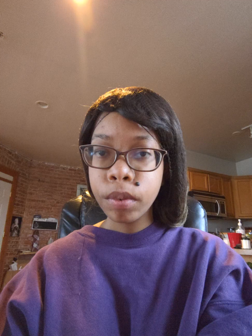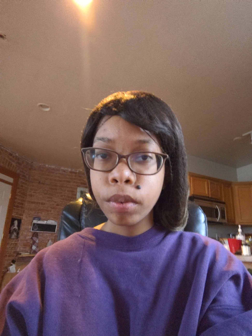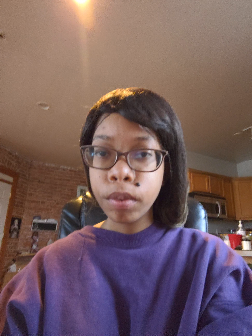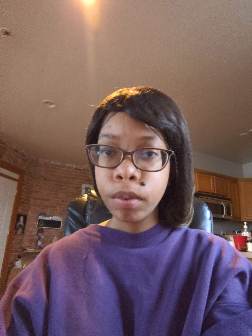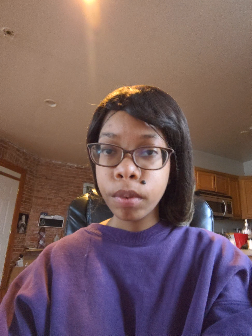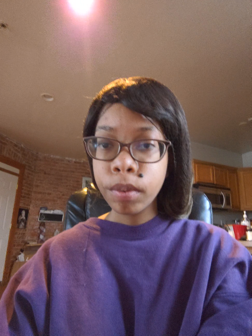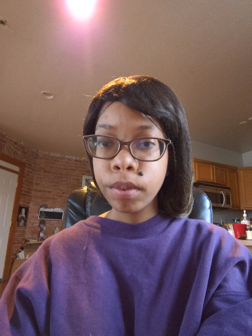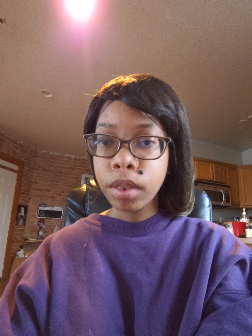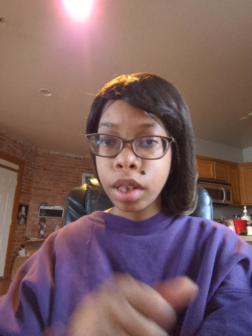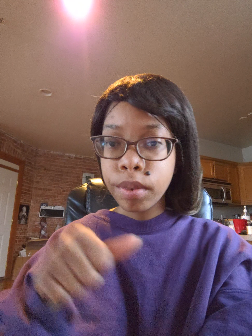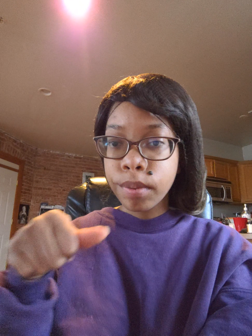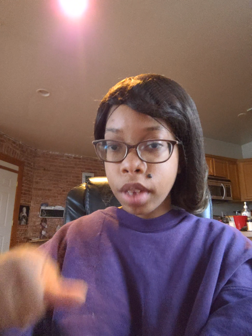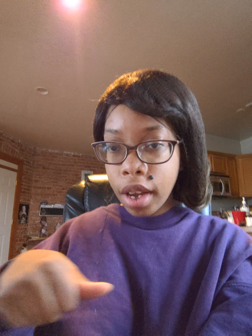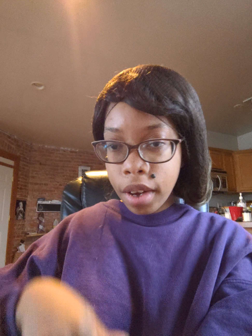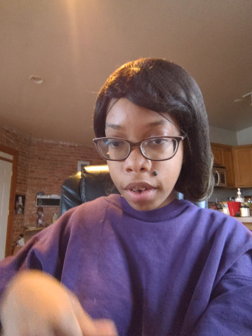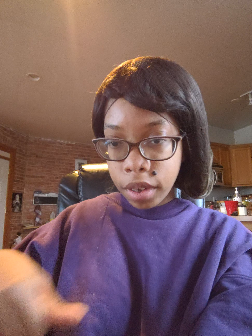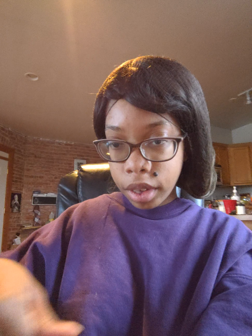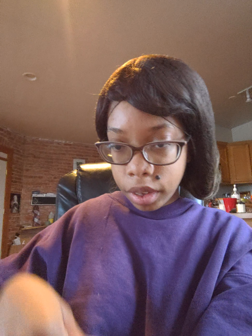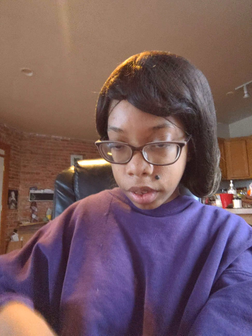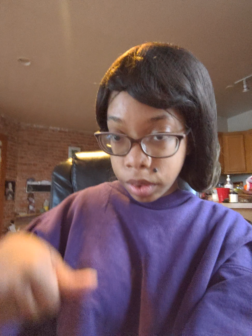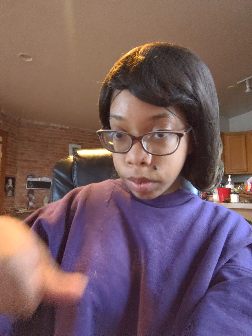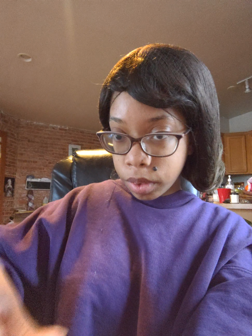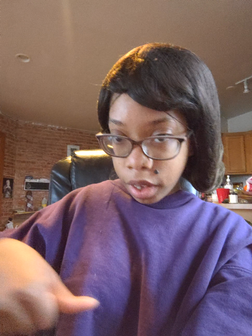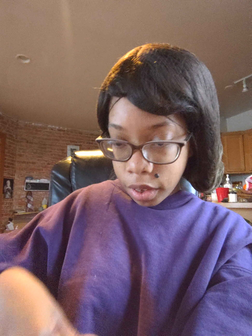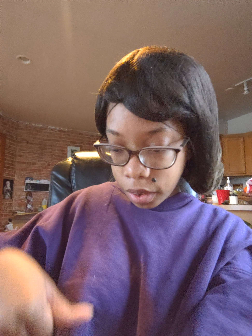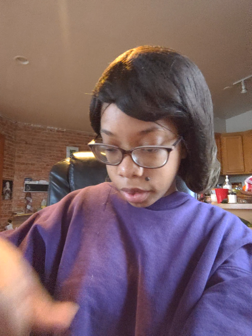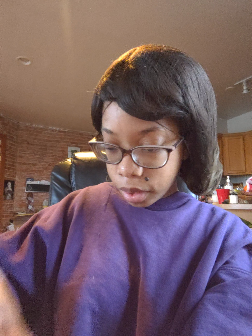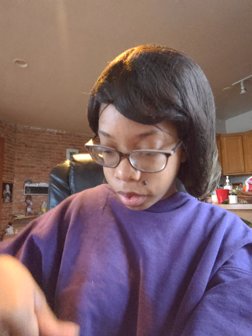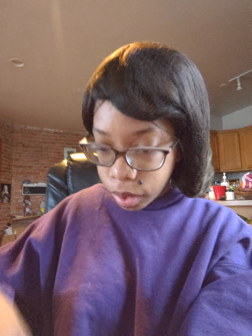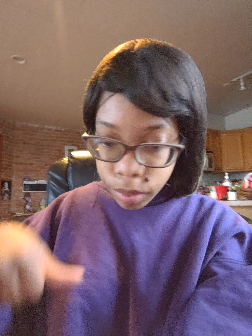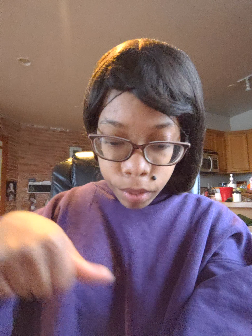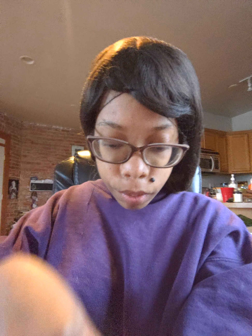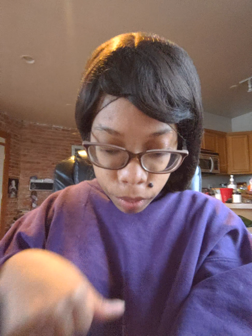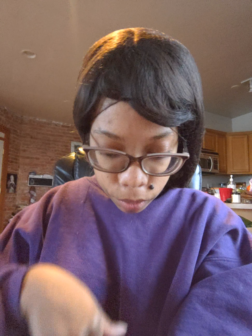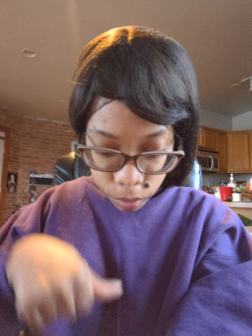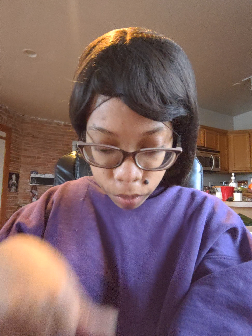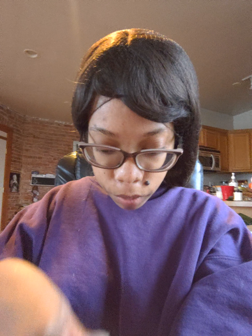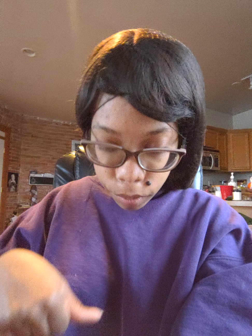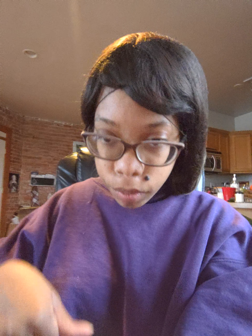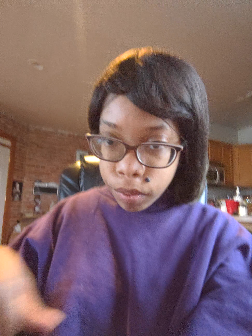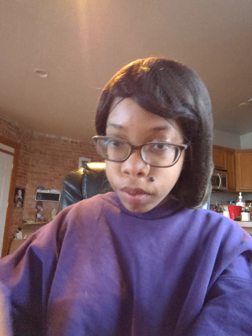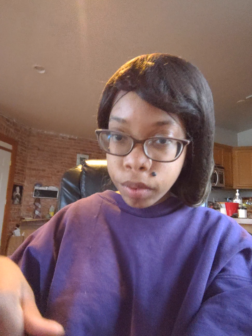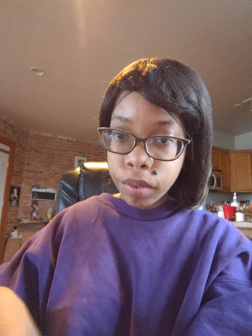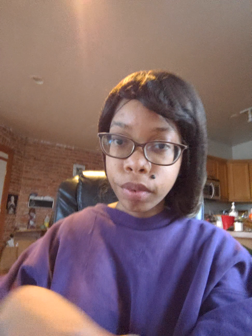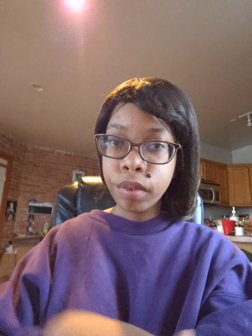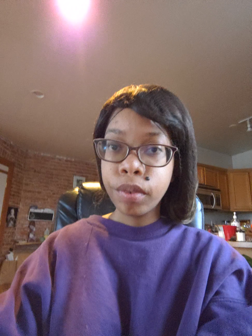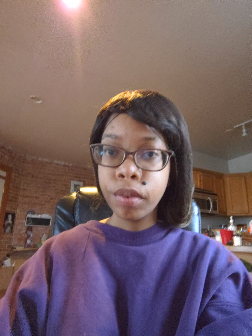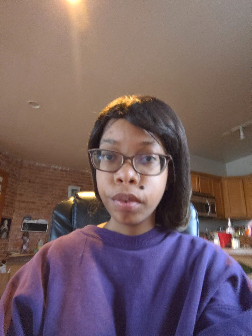puzzle